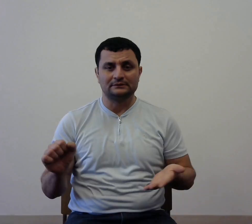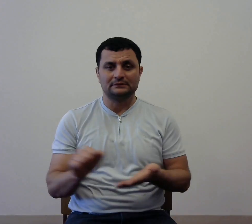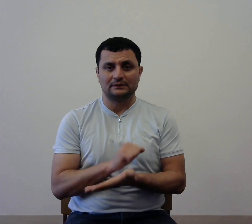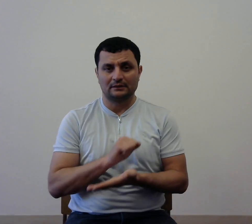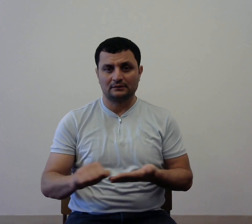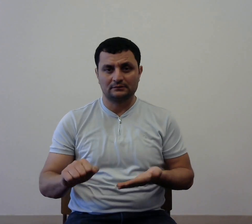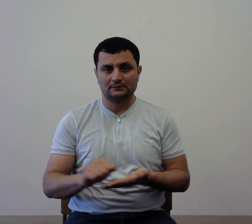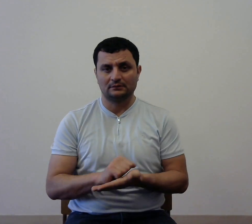sənəd